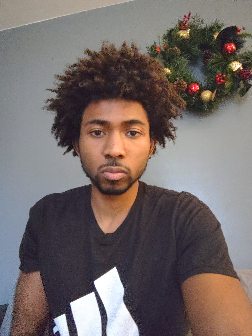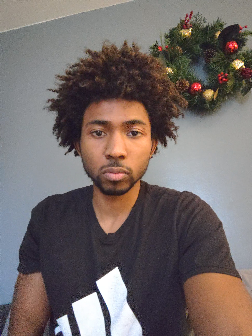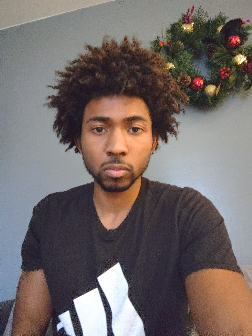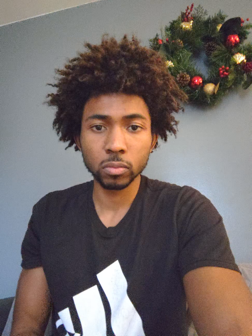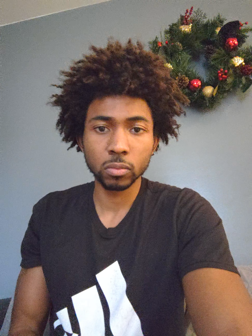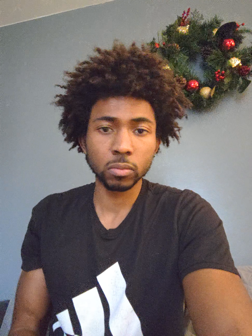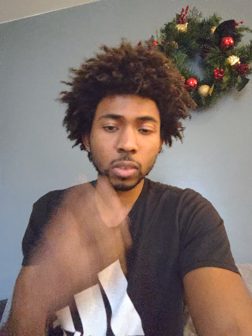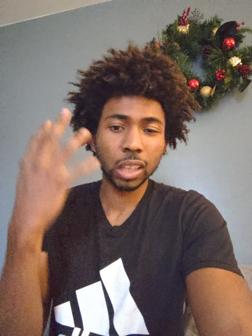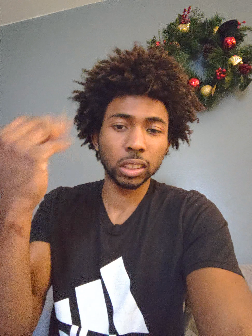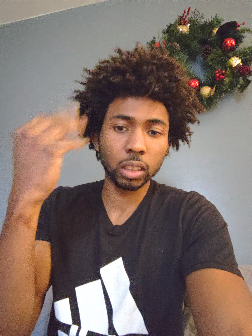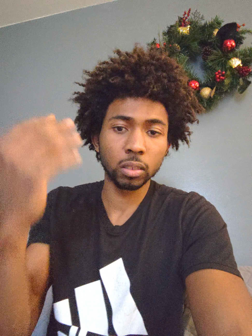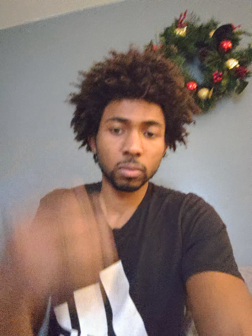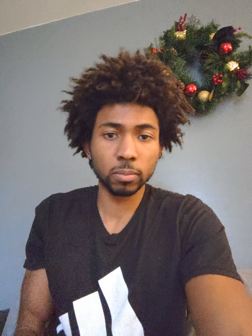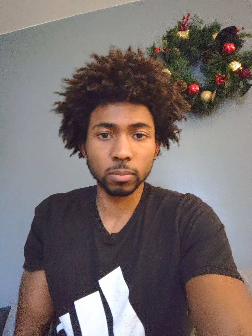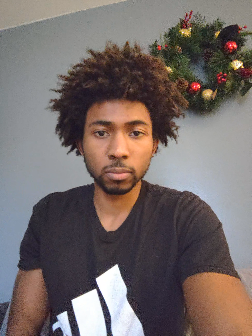outside